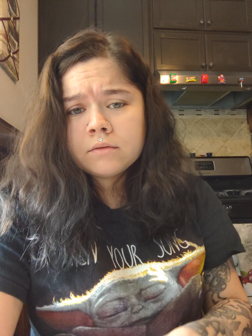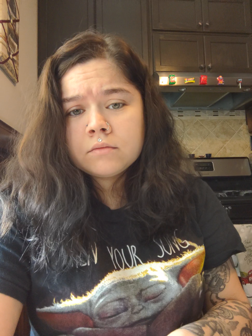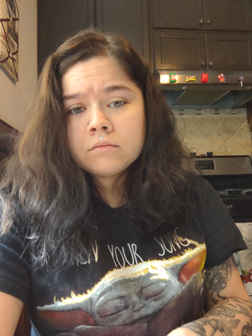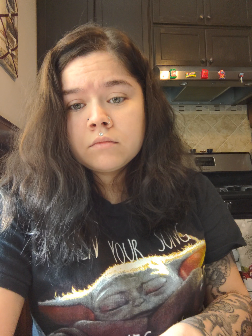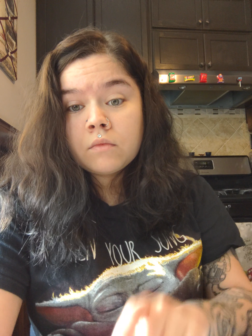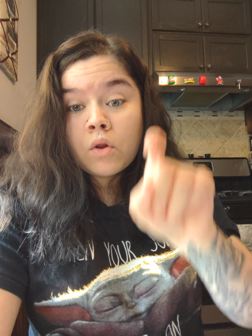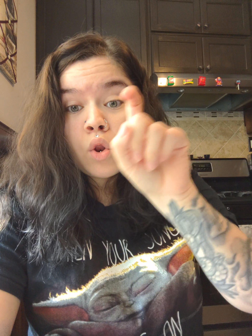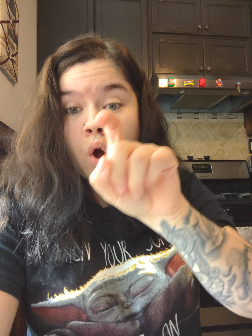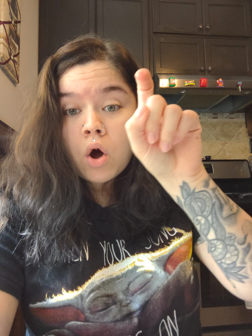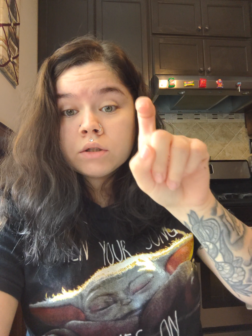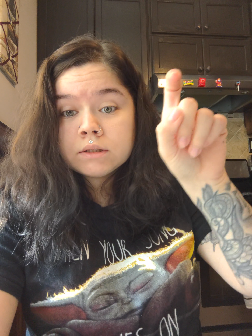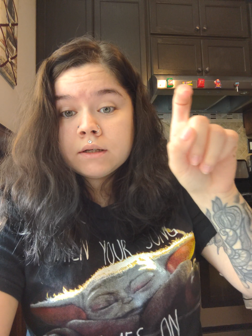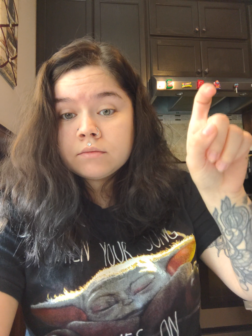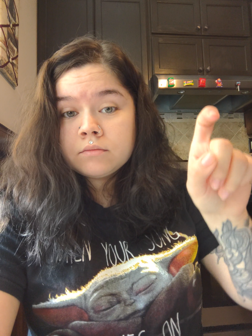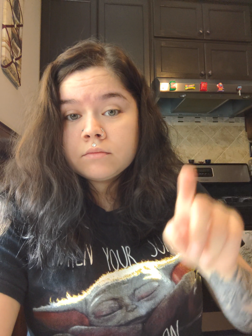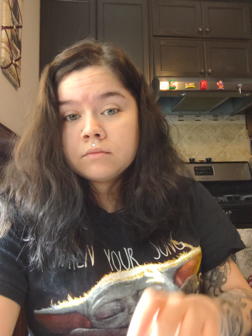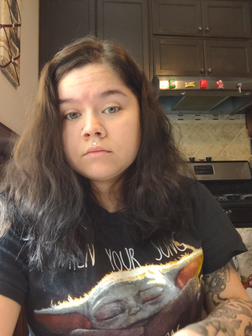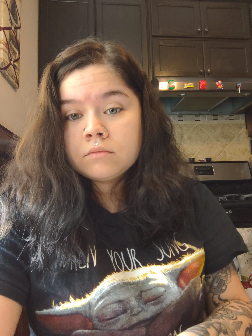closet